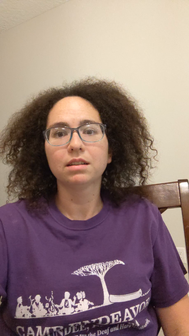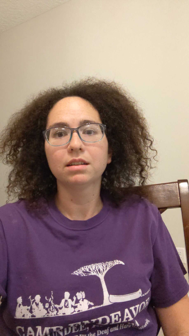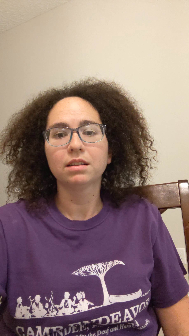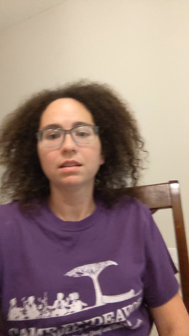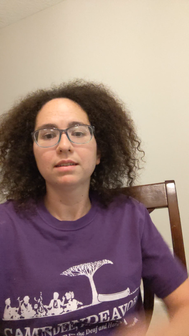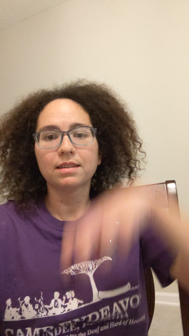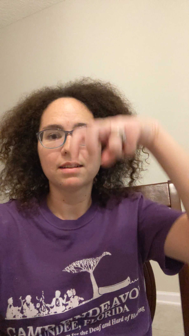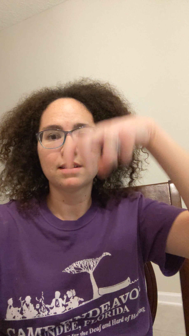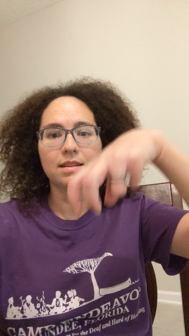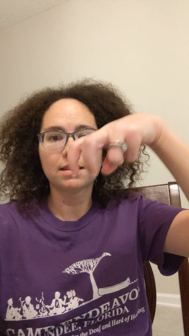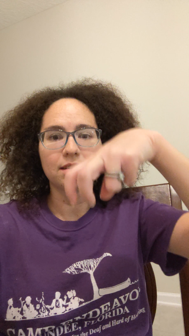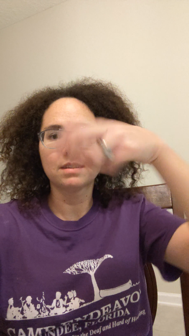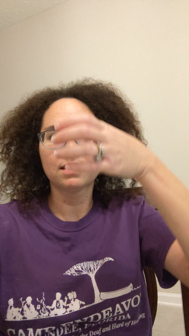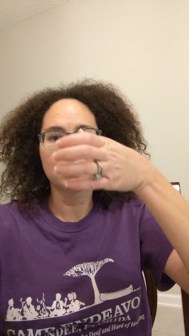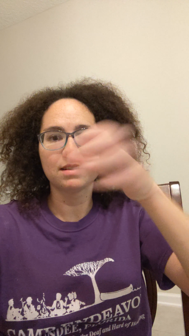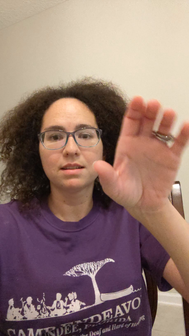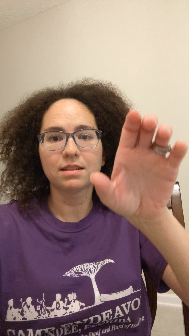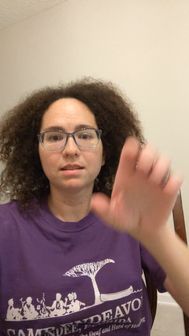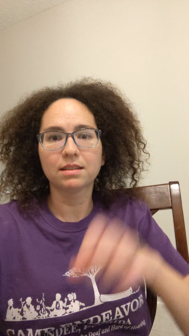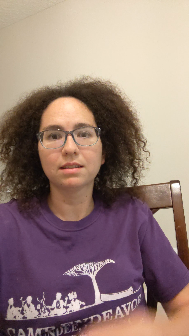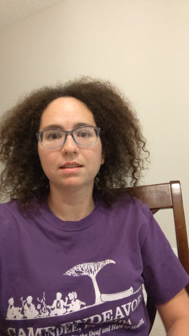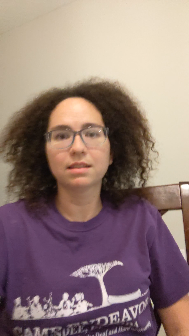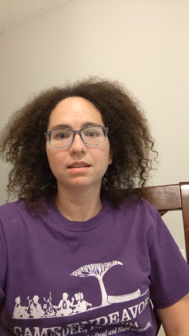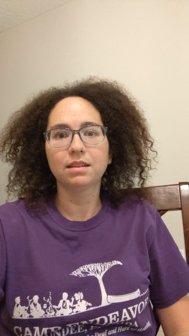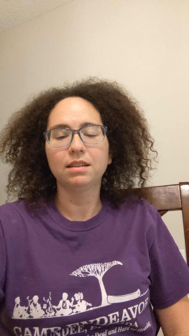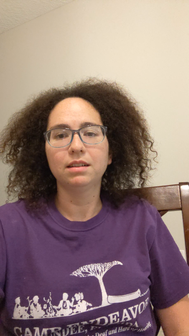potato chip